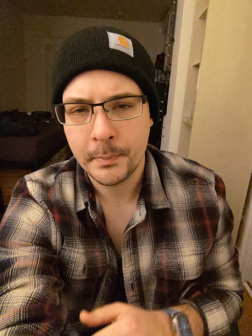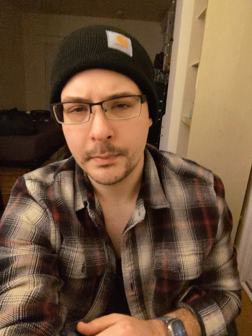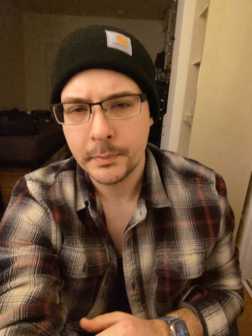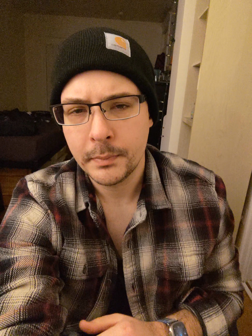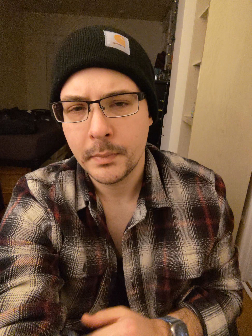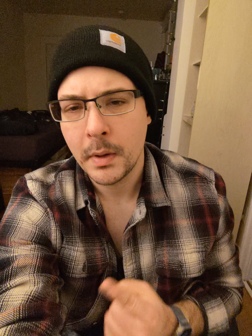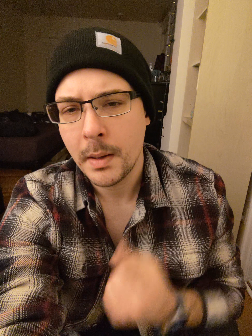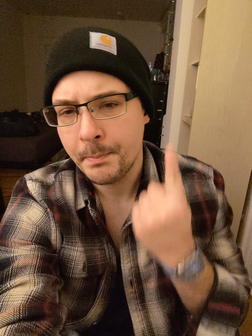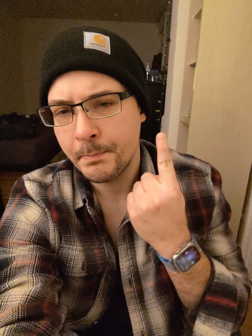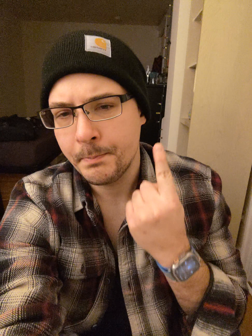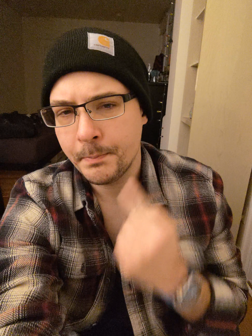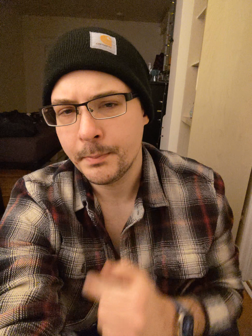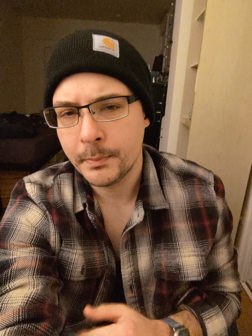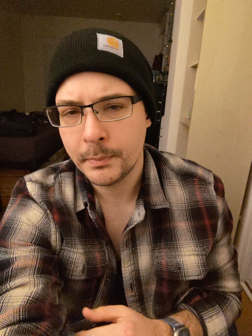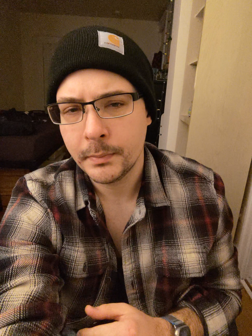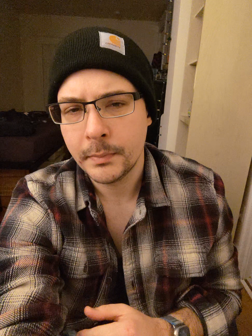up